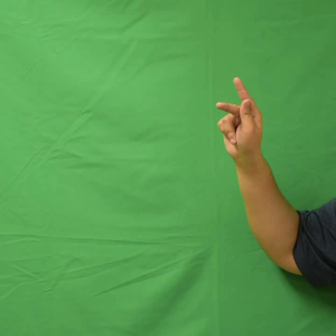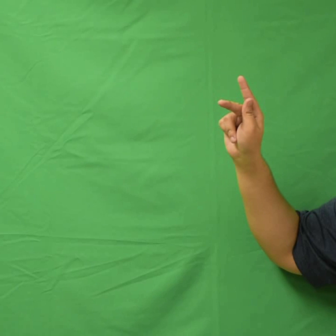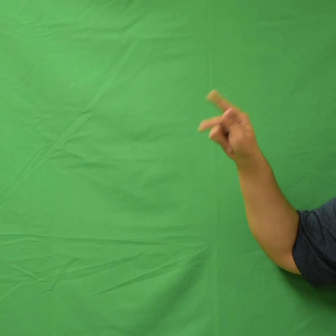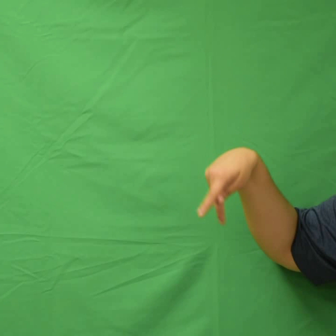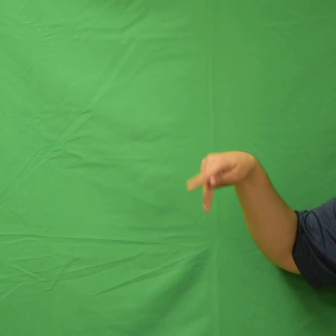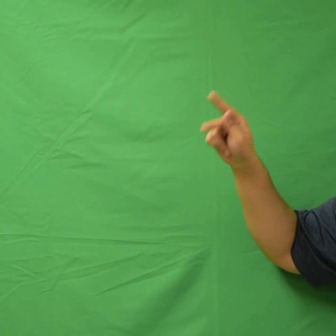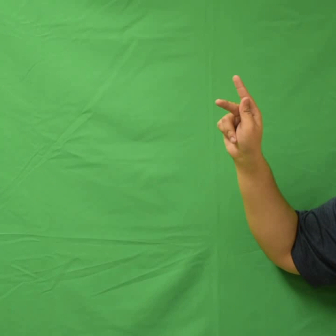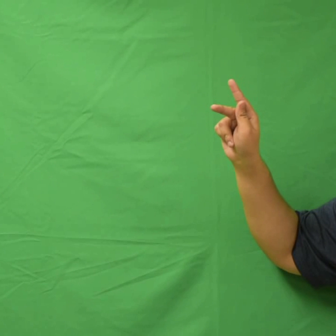K